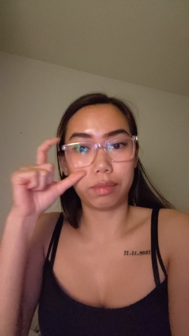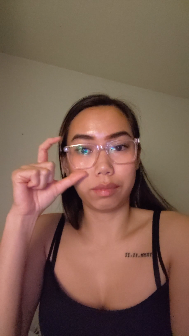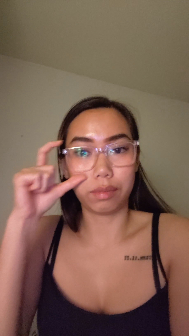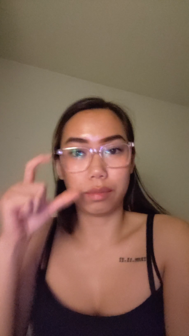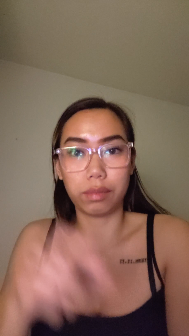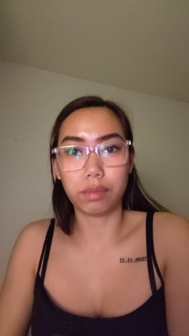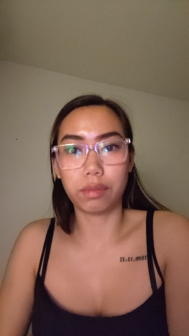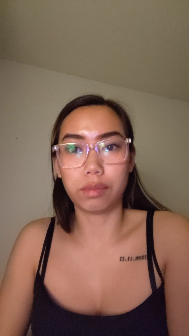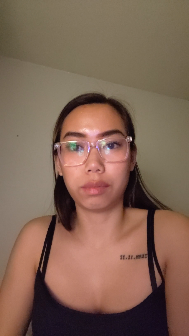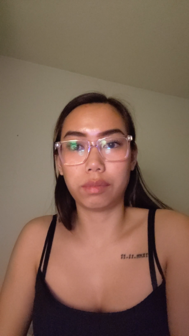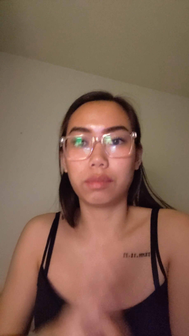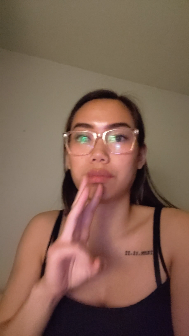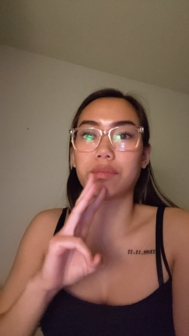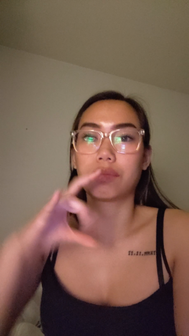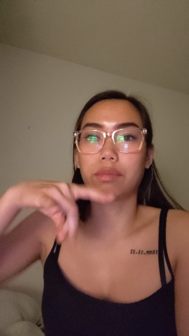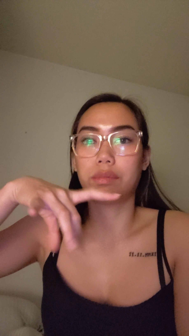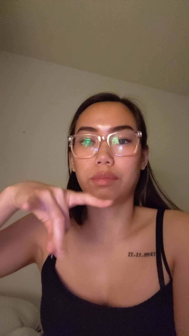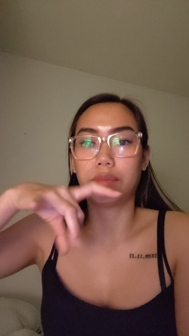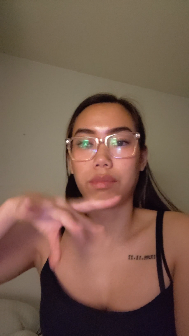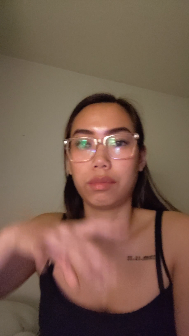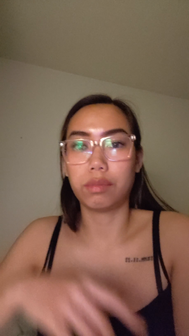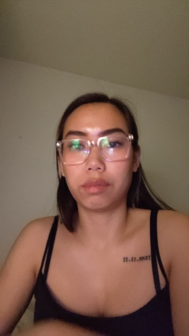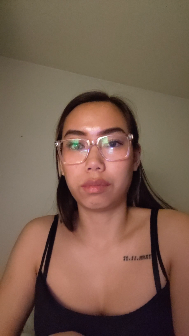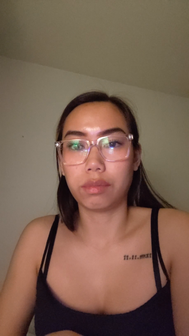melon